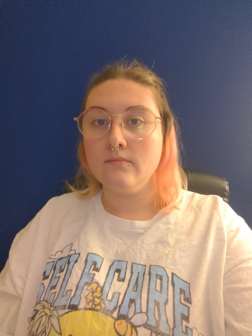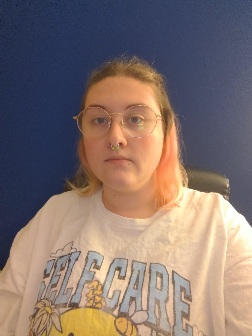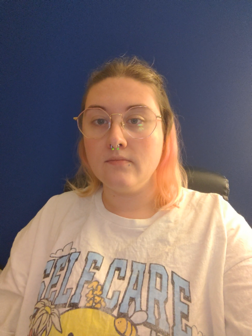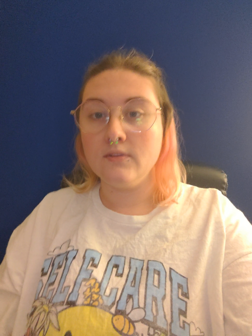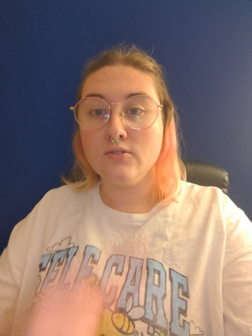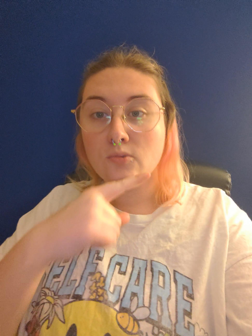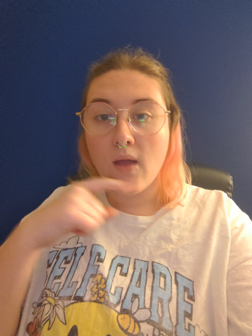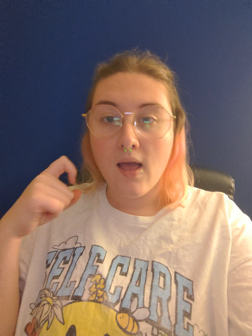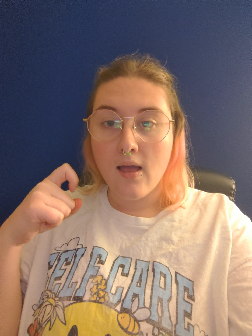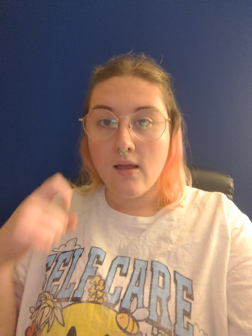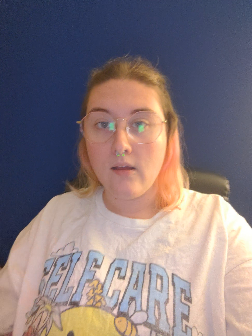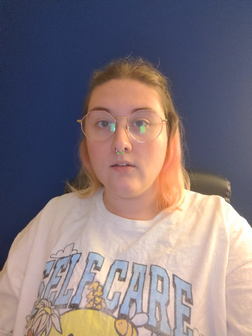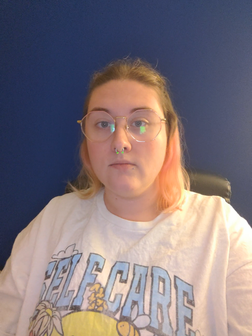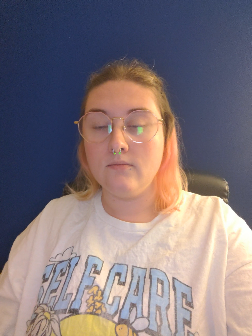dry